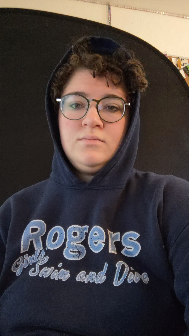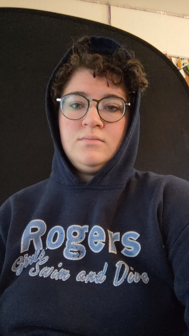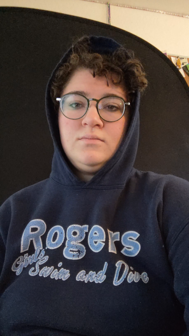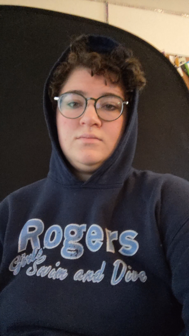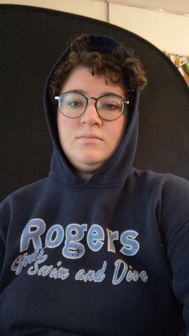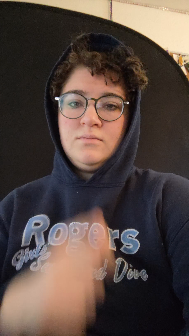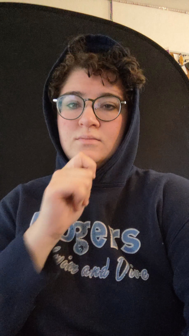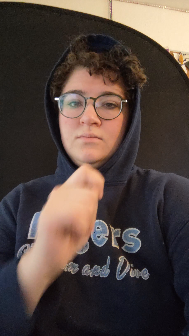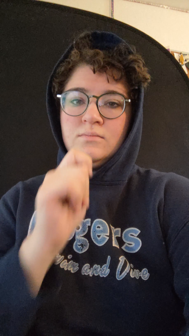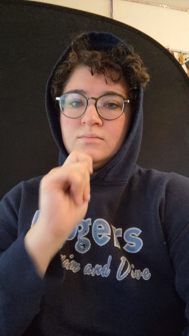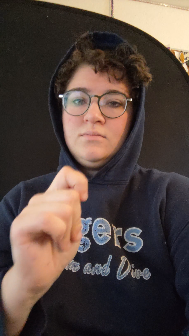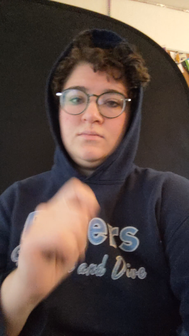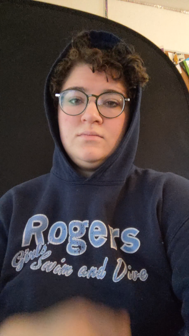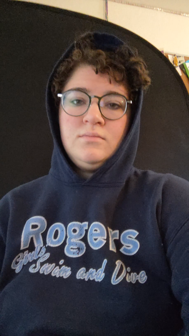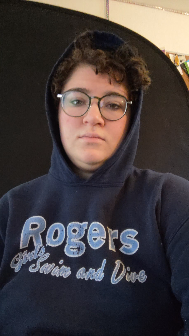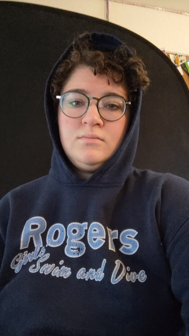popsicle